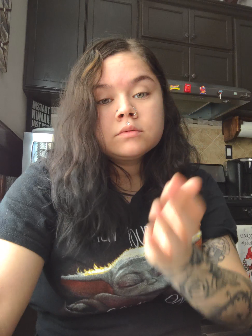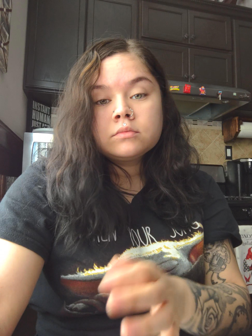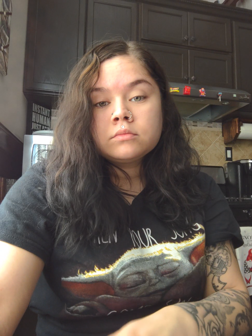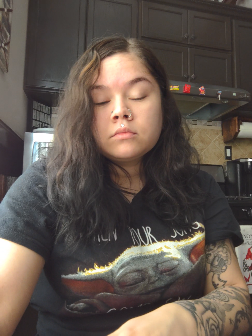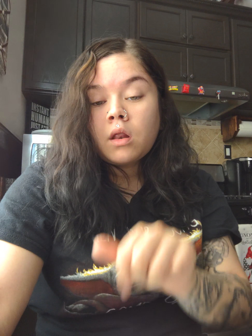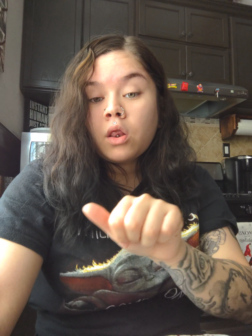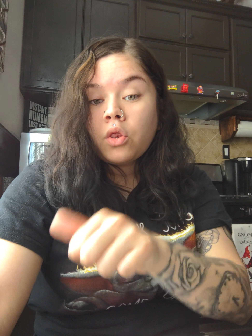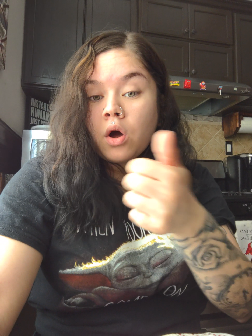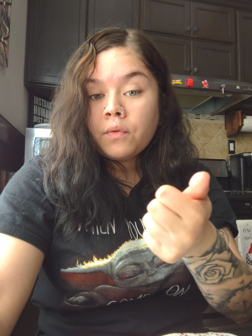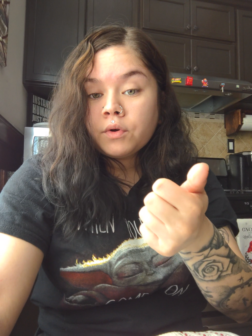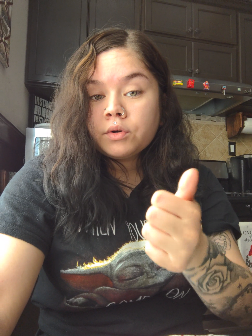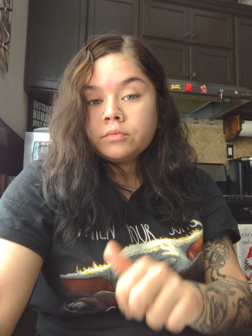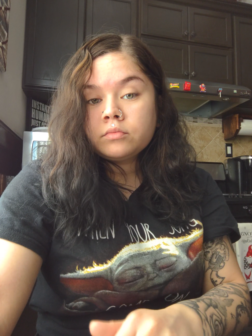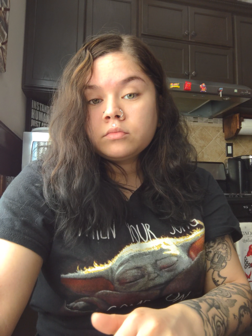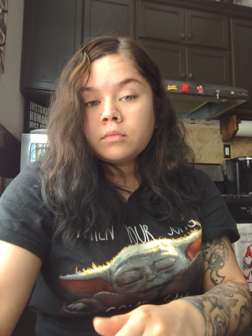another